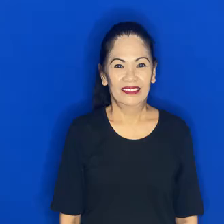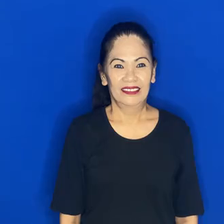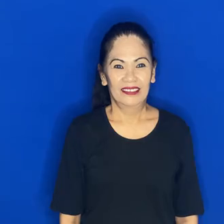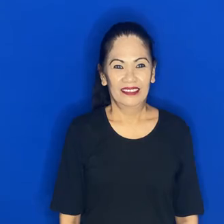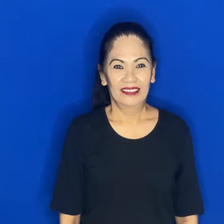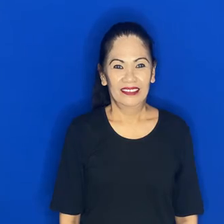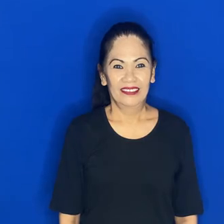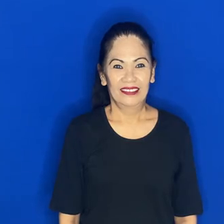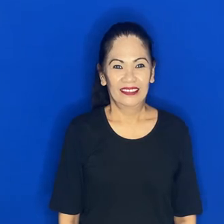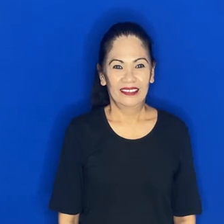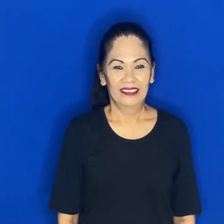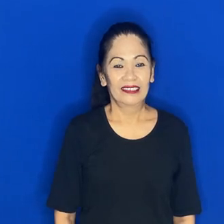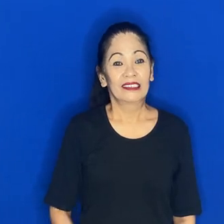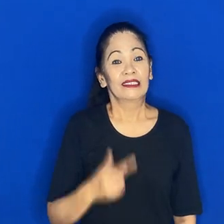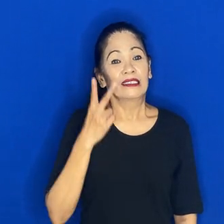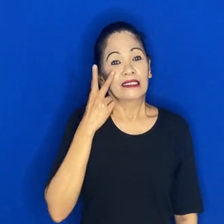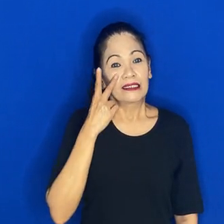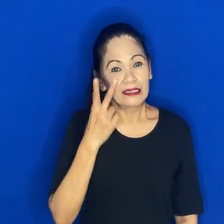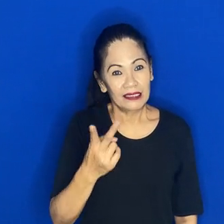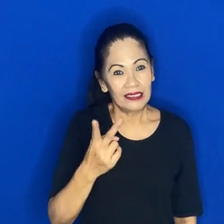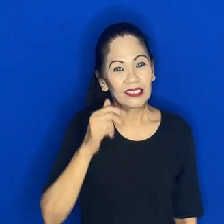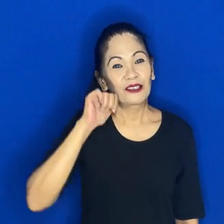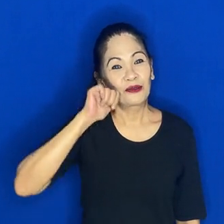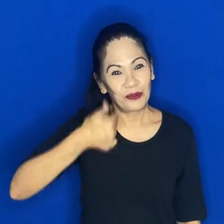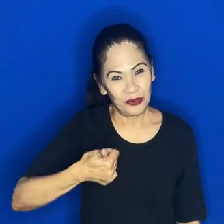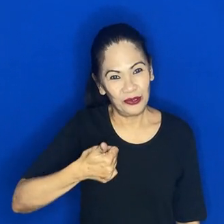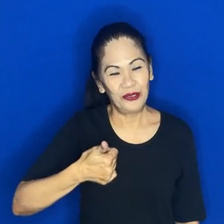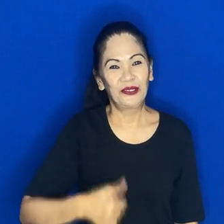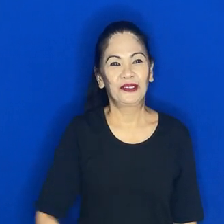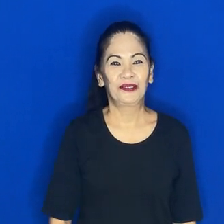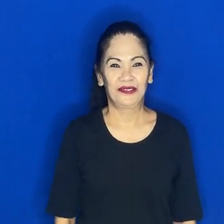see you tomorrow